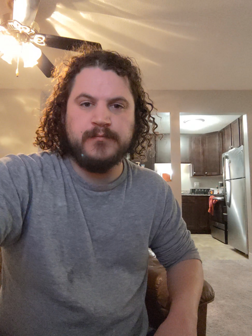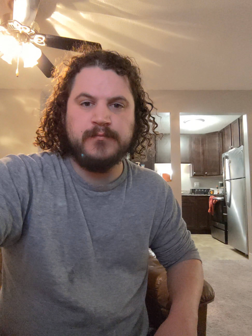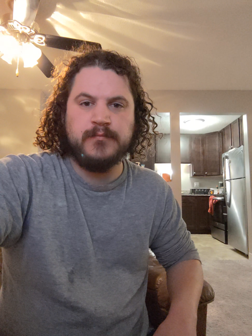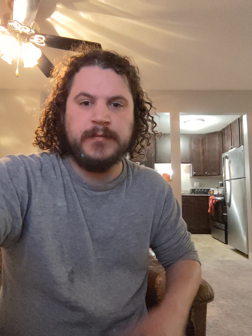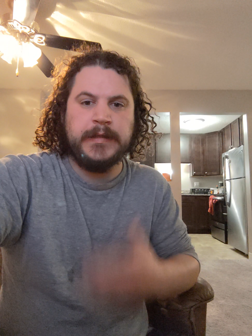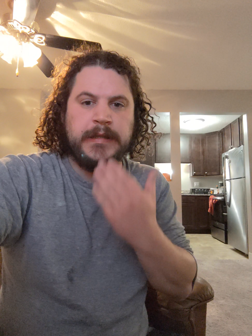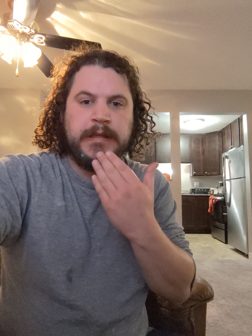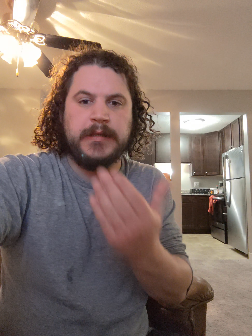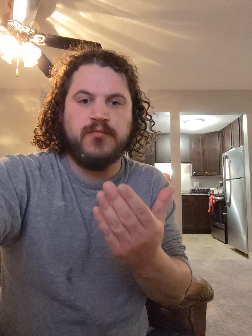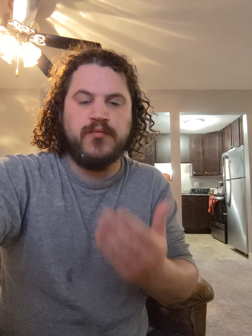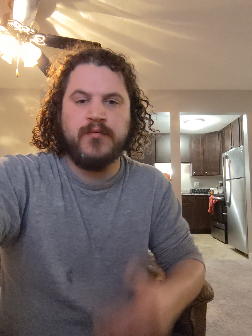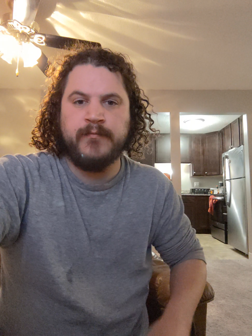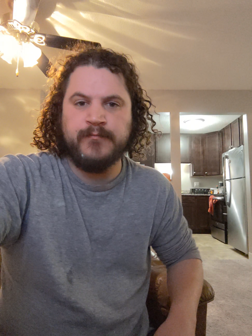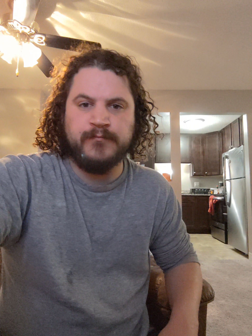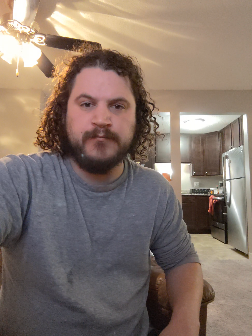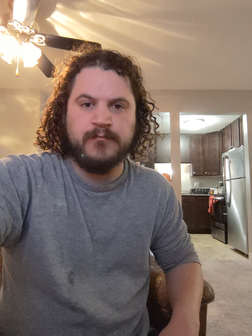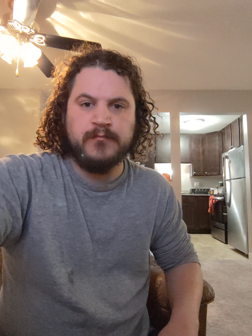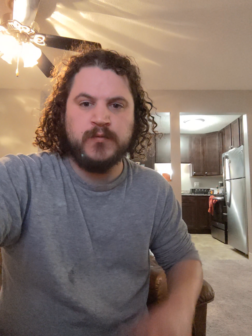thank you